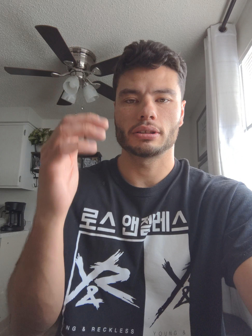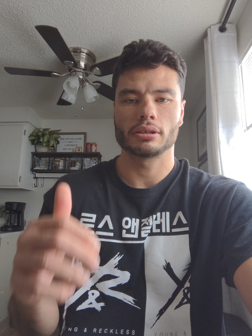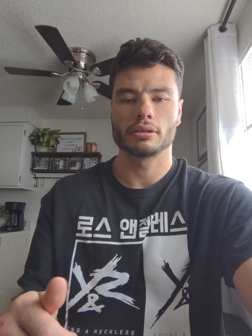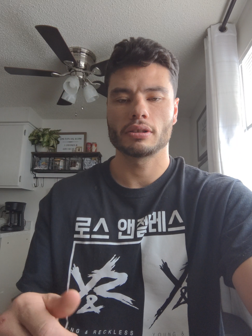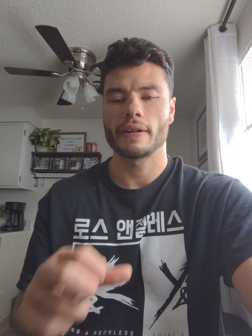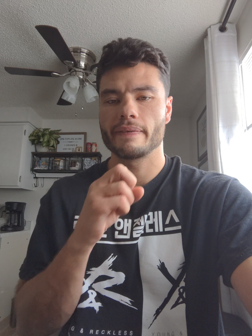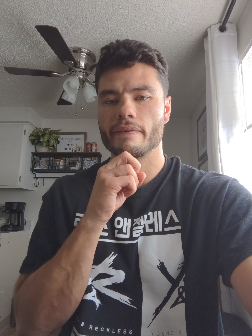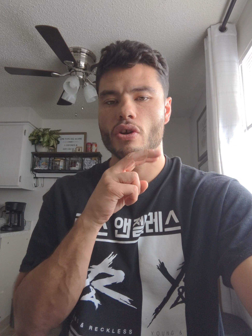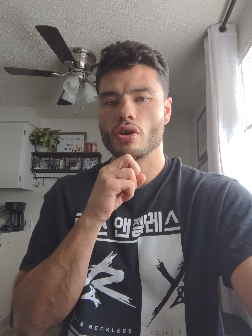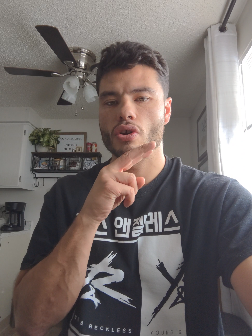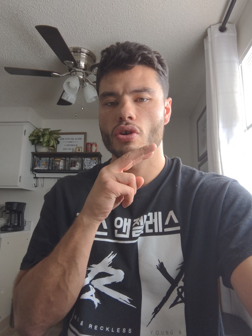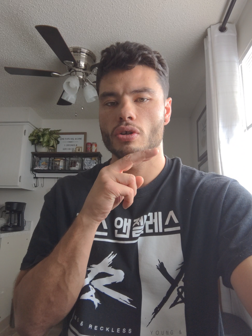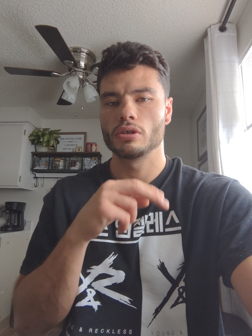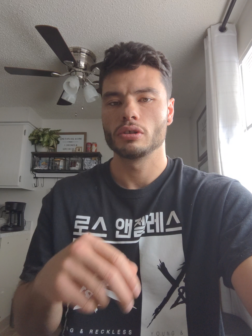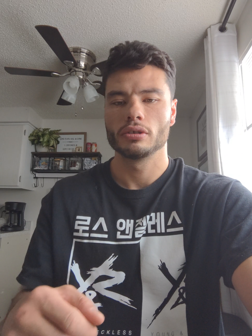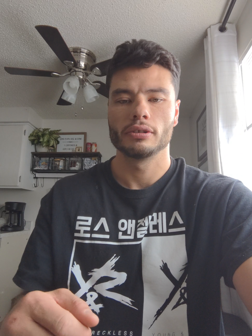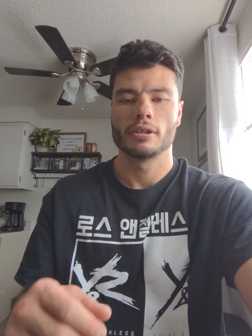frog